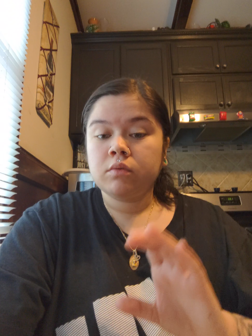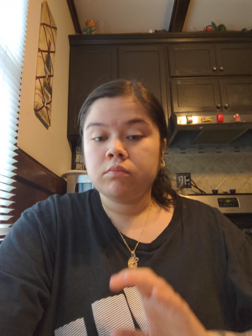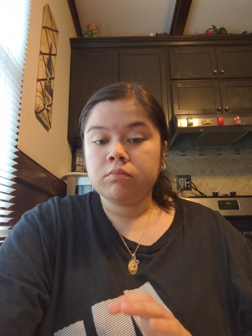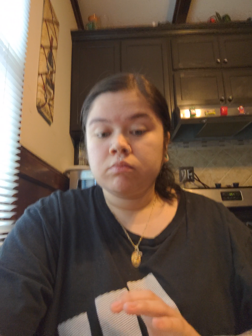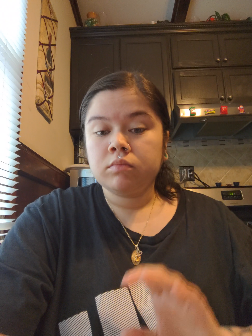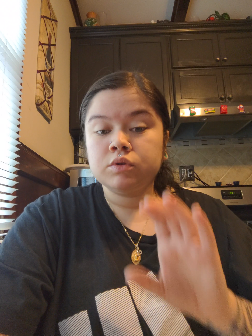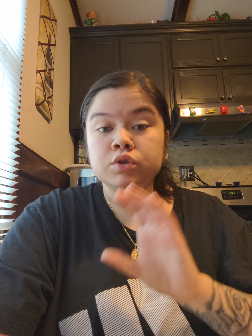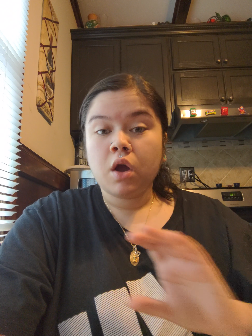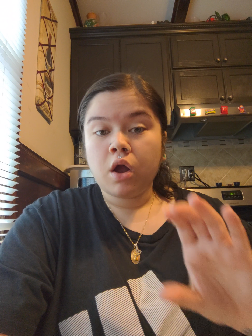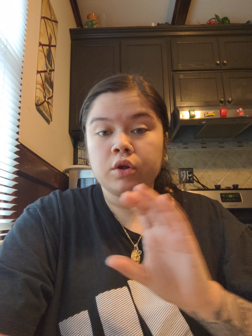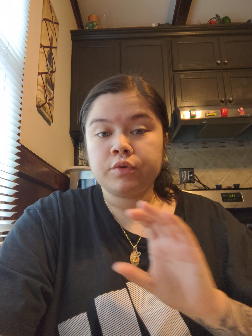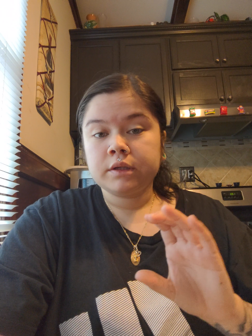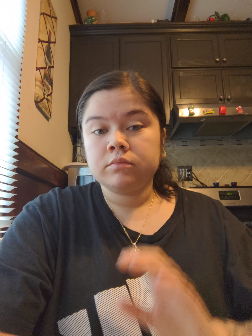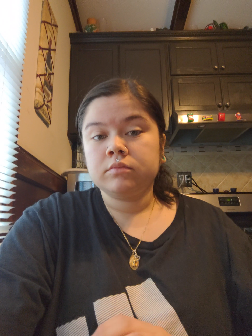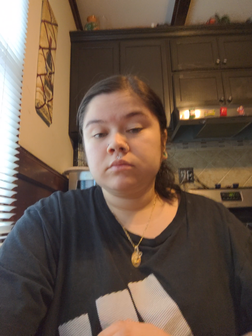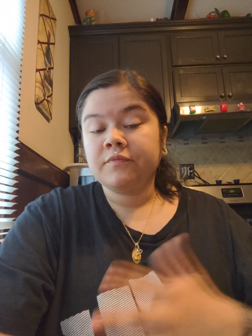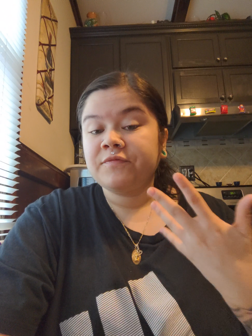chocolate